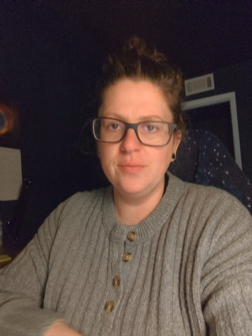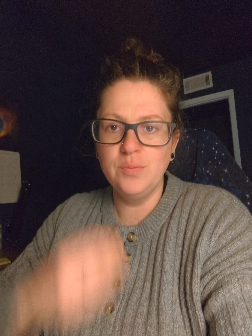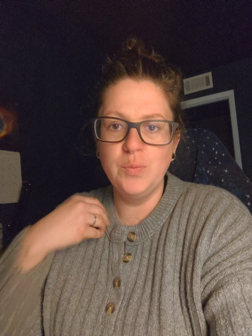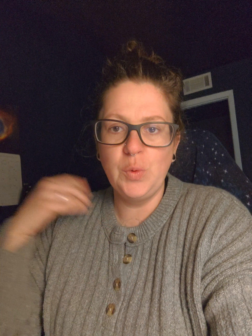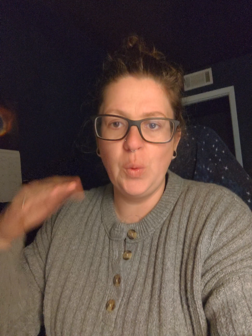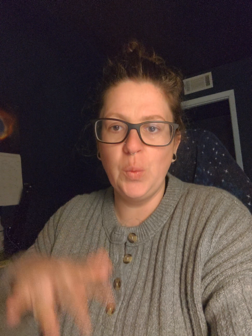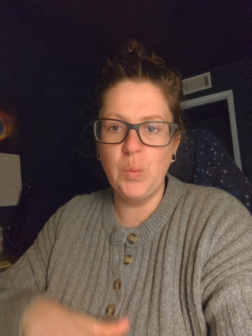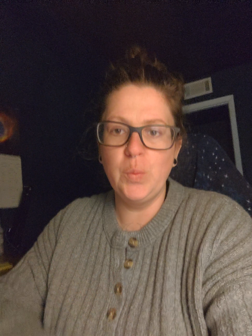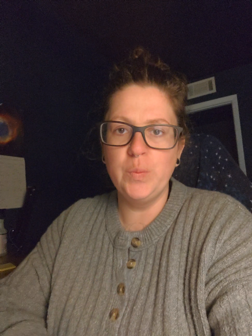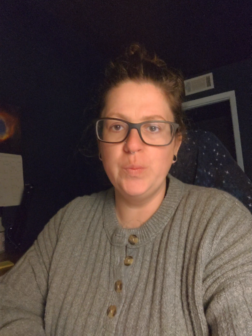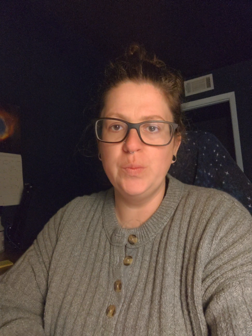snow